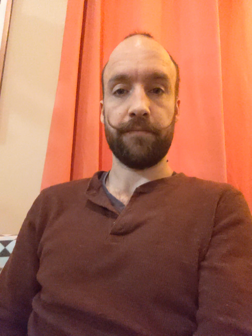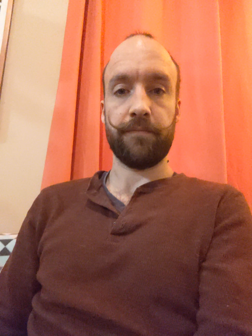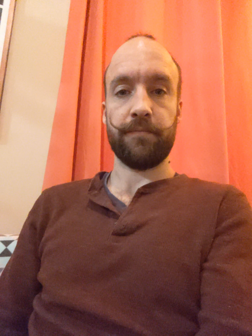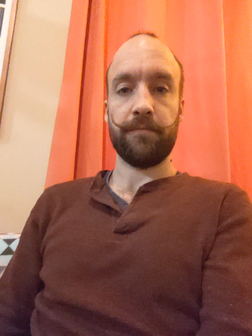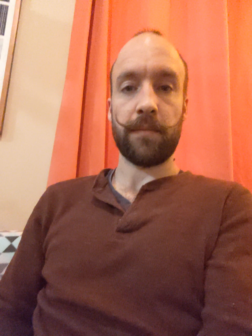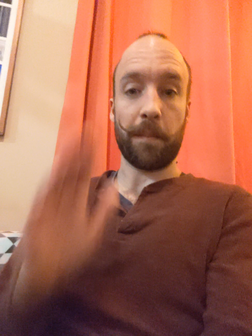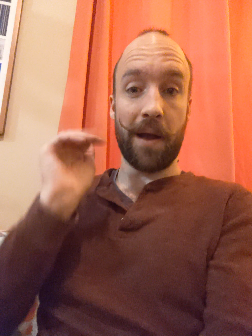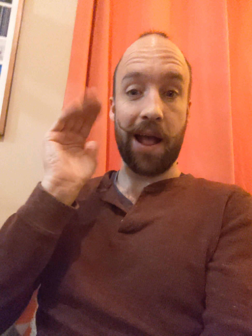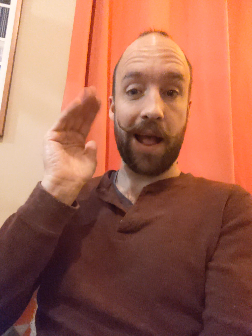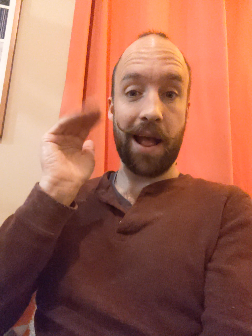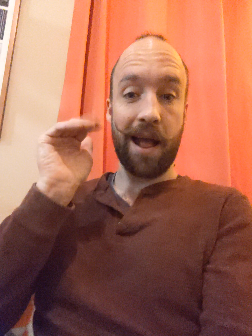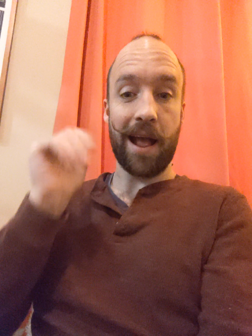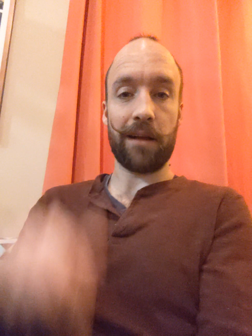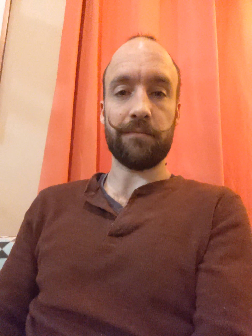bye